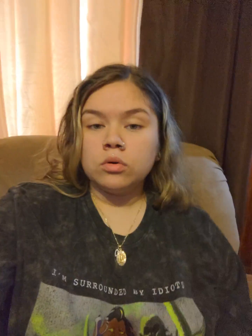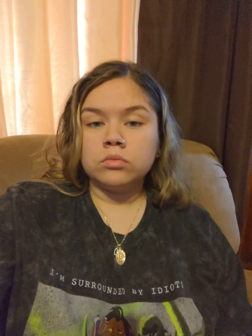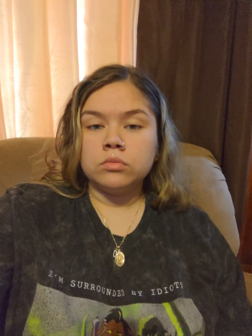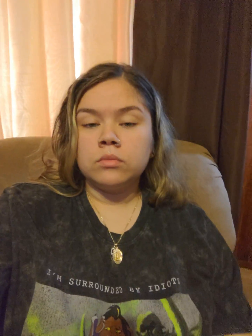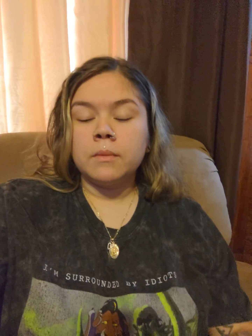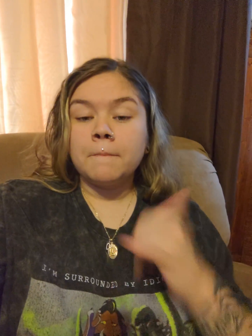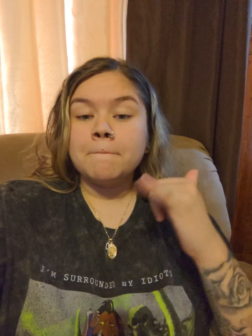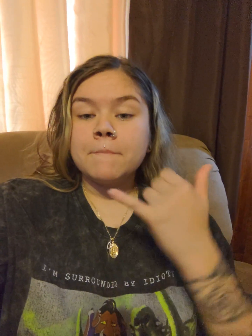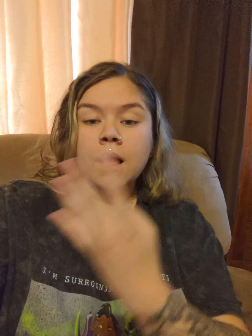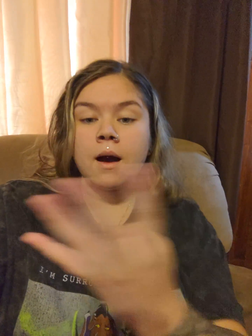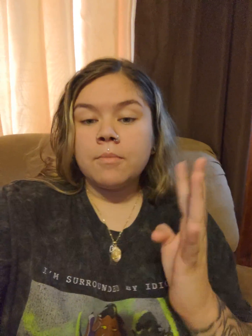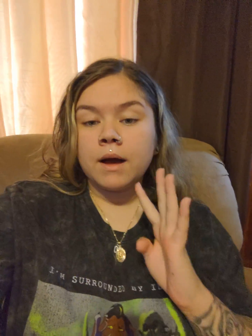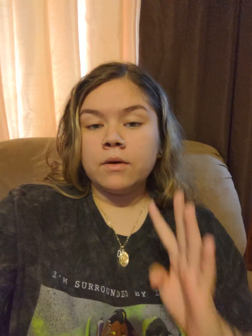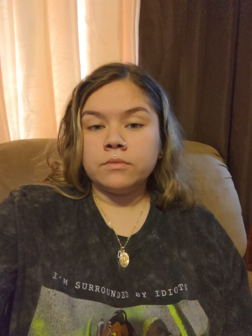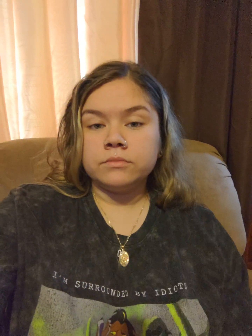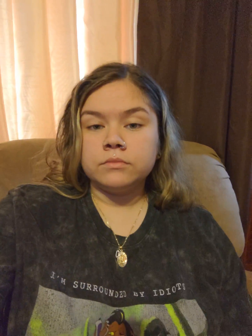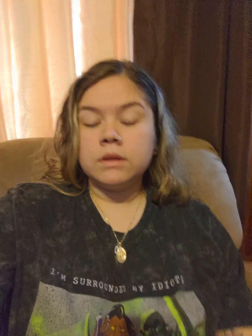playpen